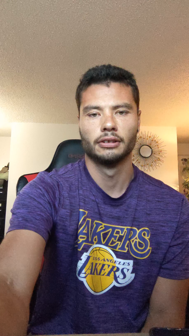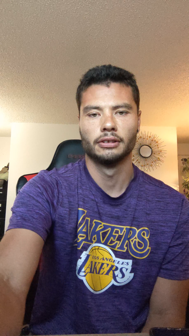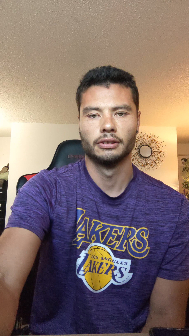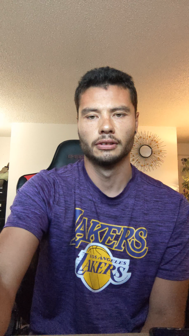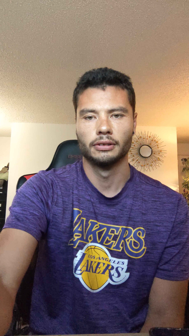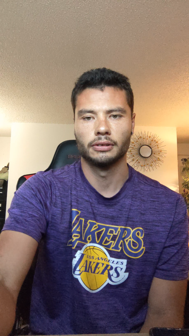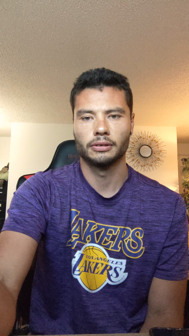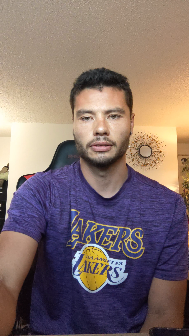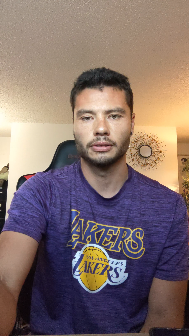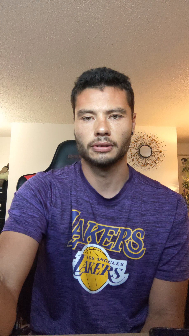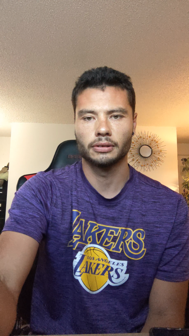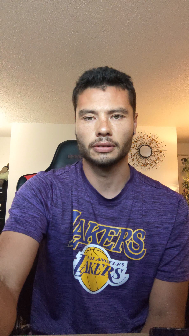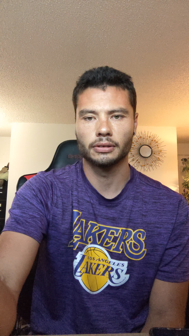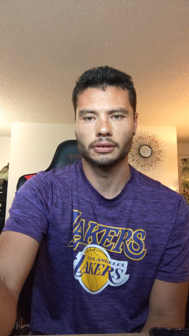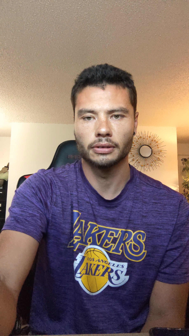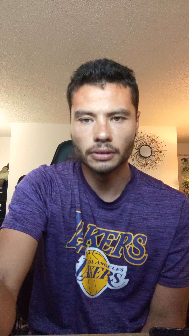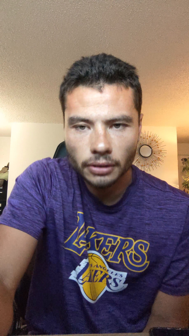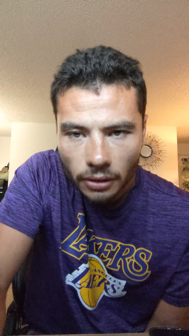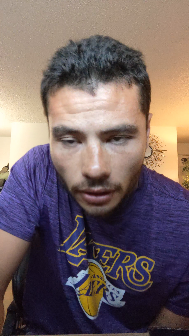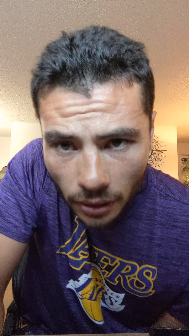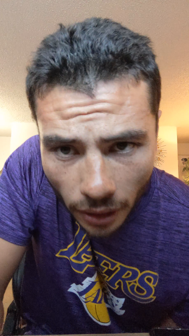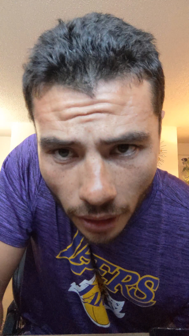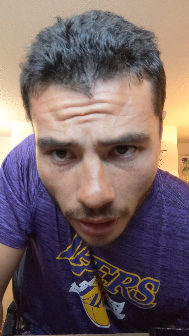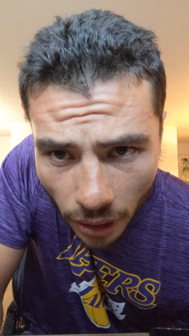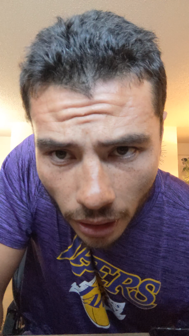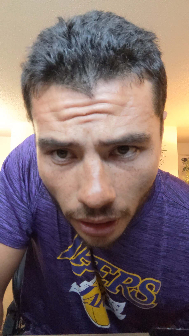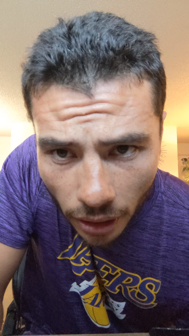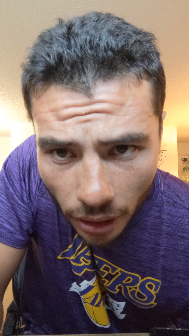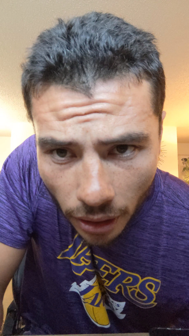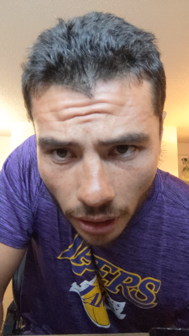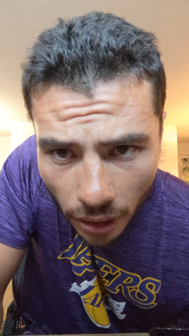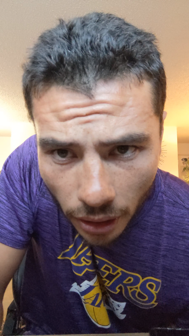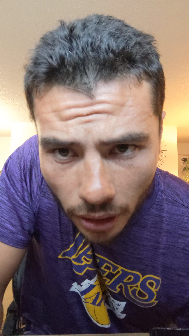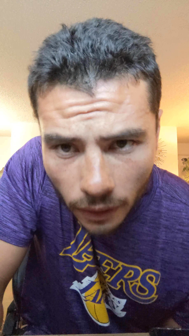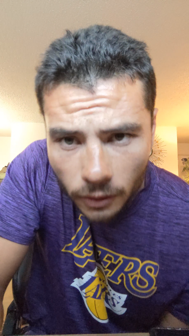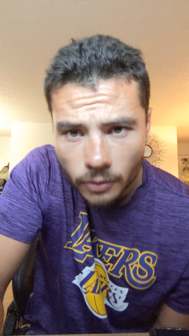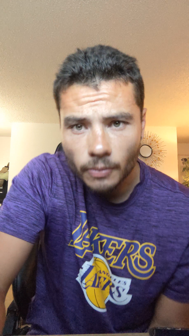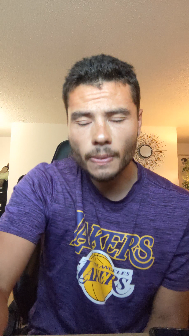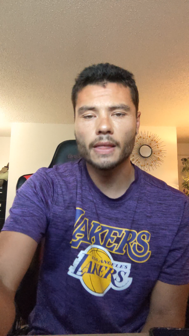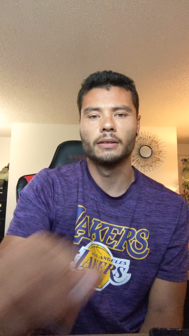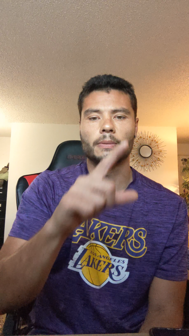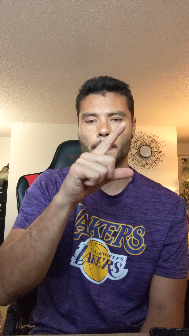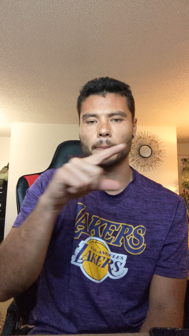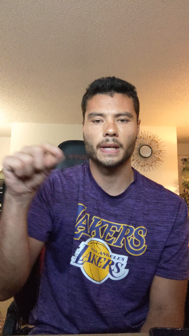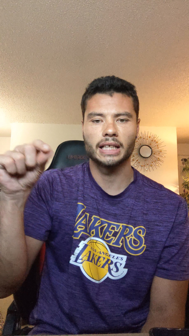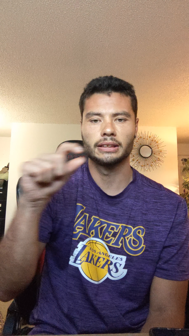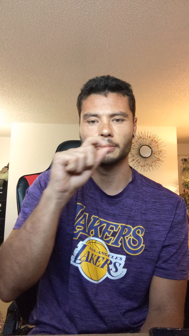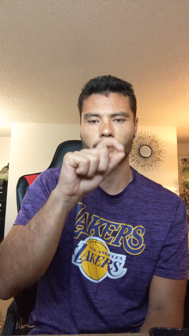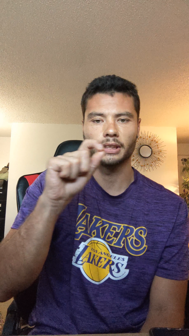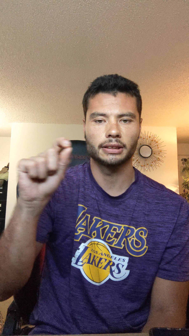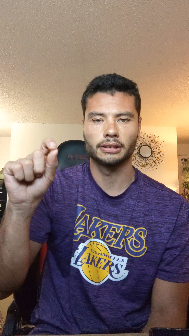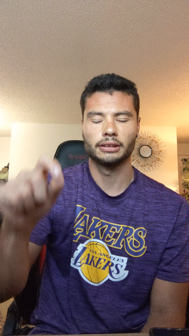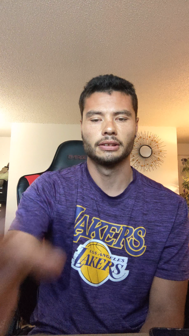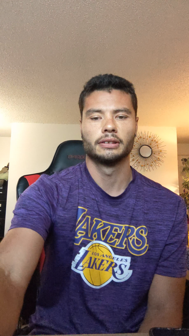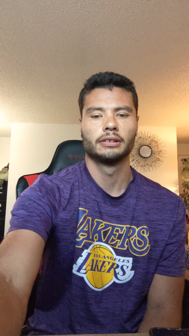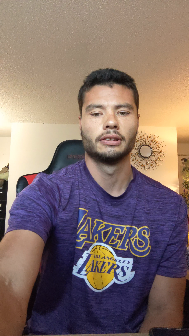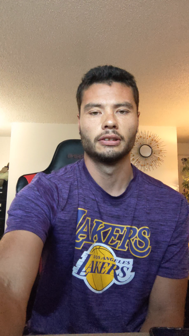peas